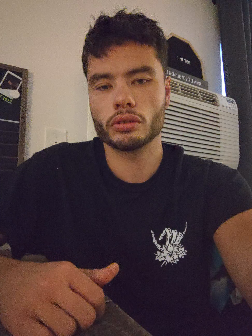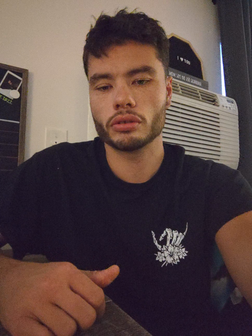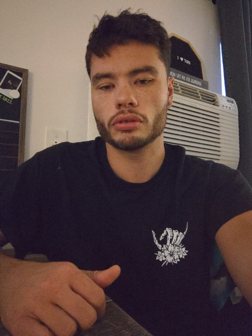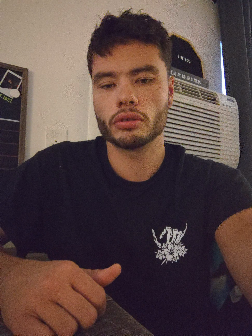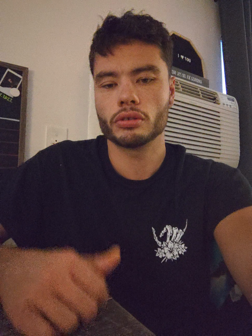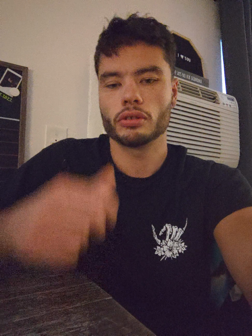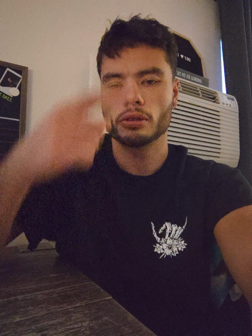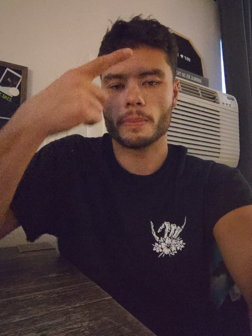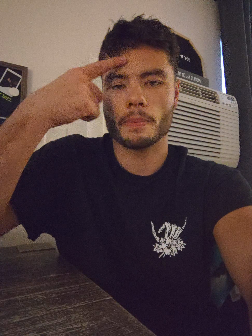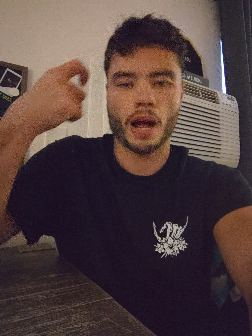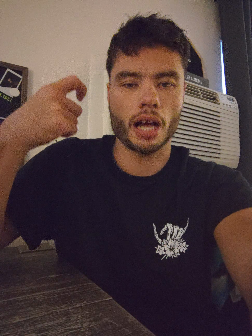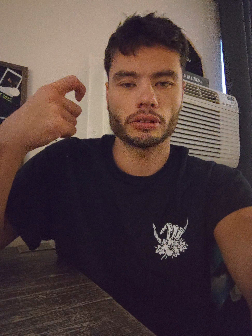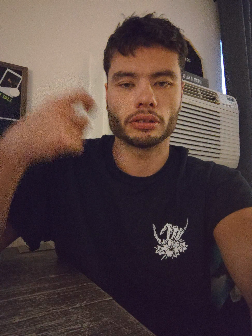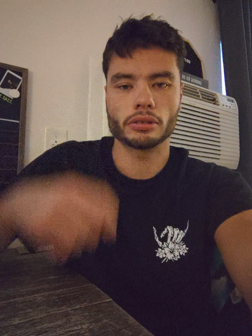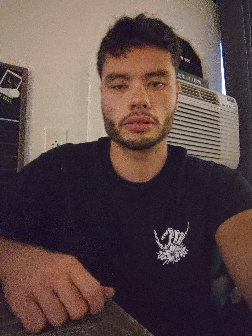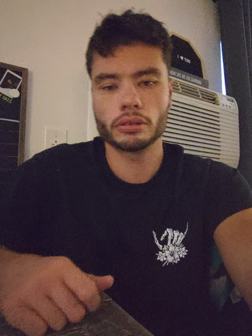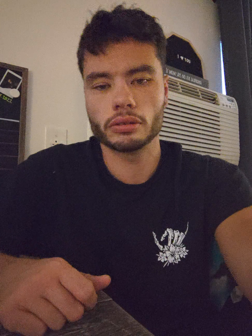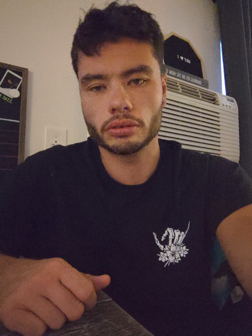because